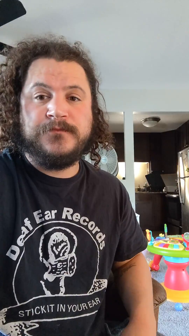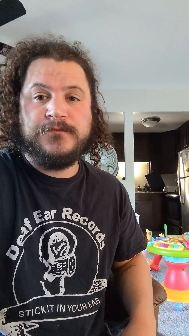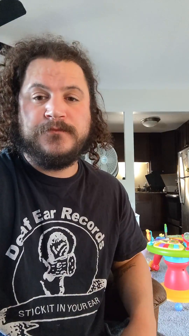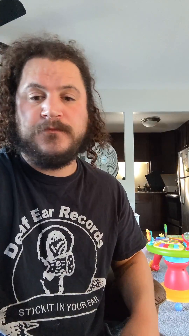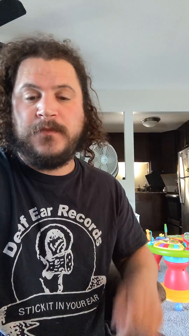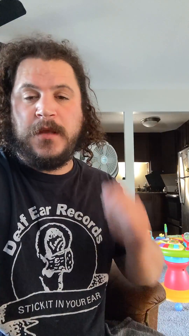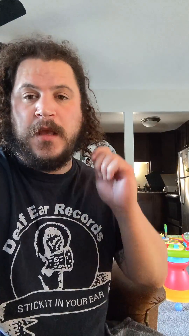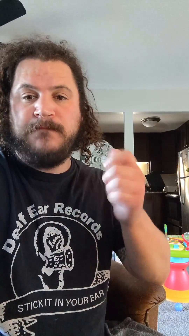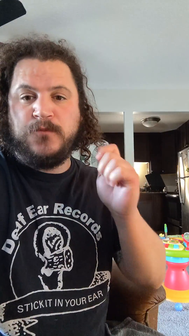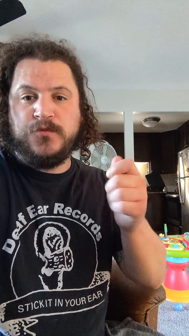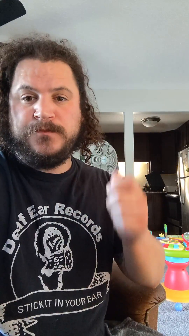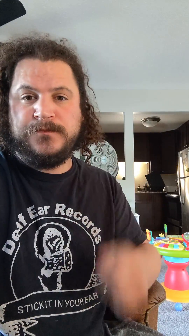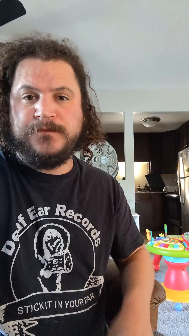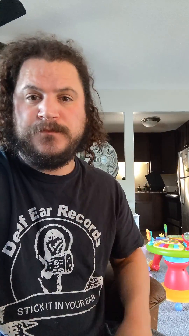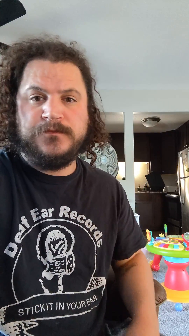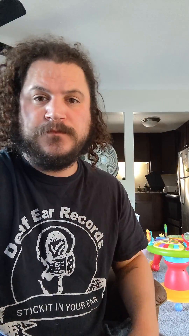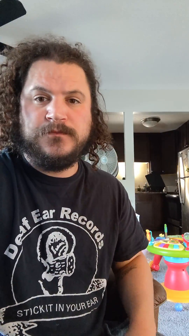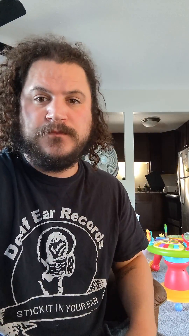hammer